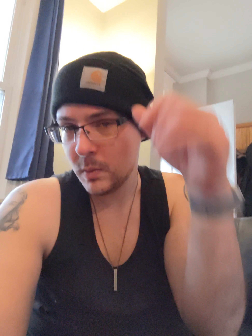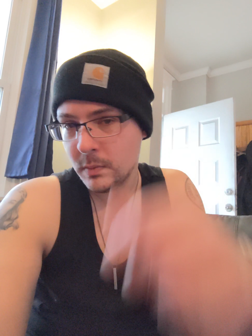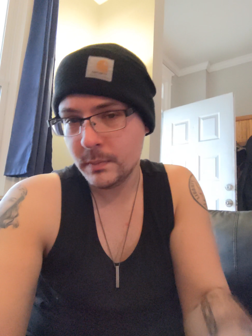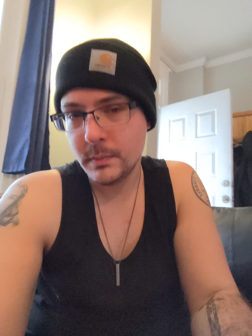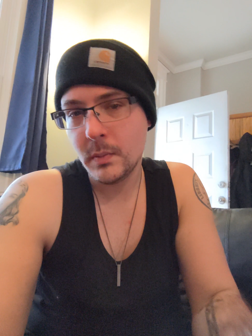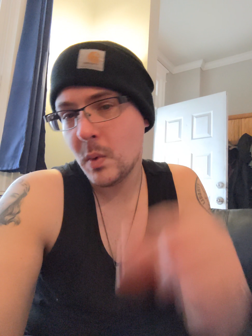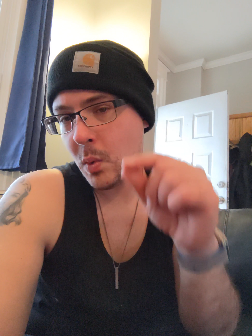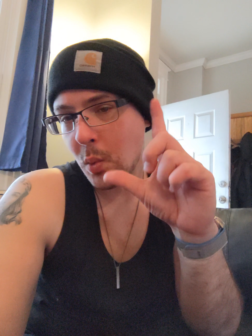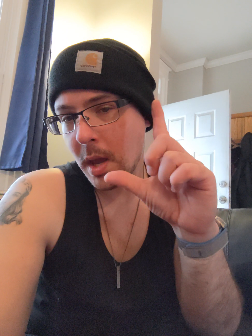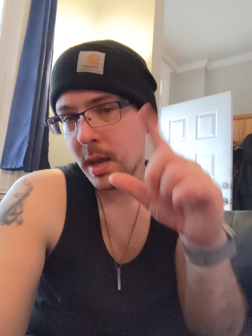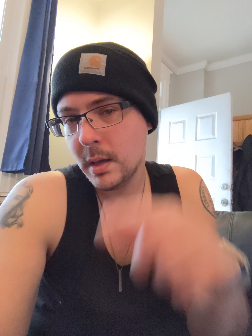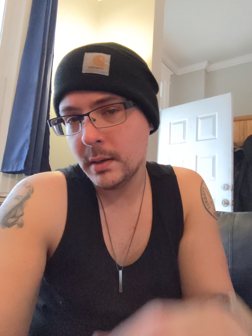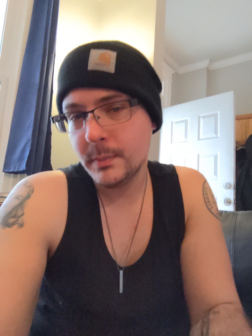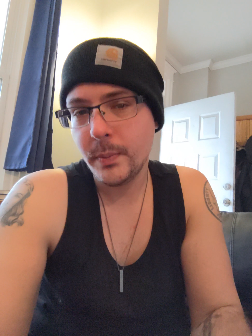wake